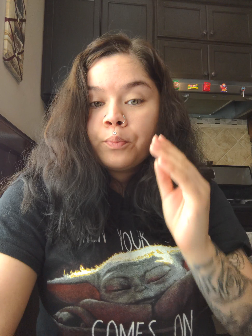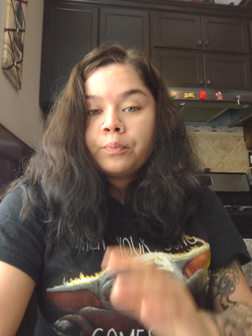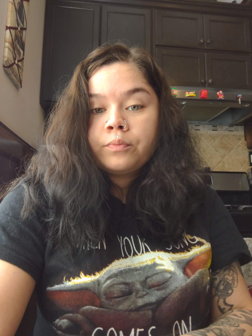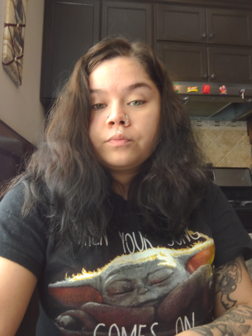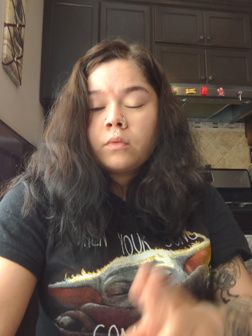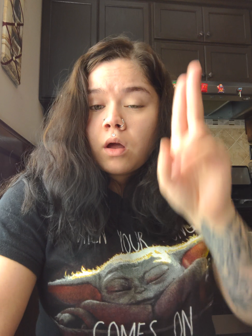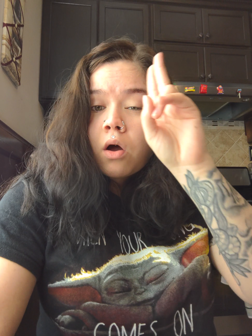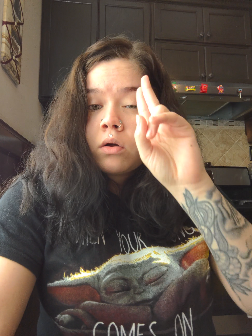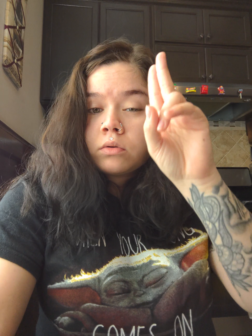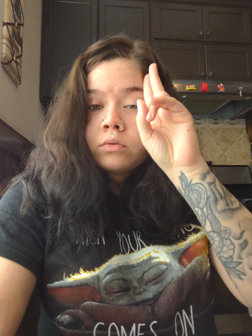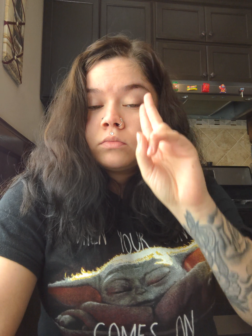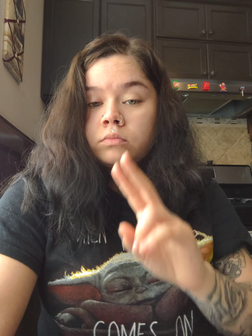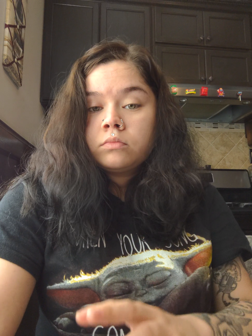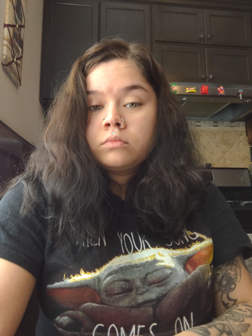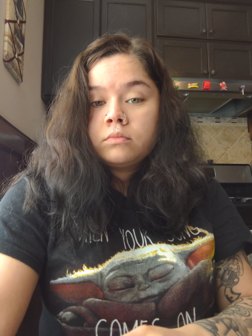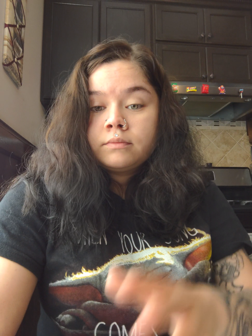uncle